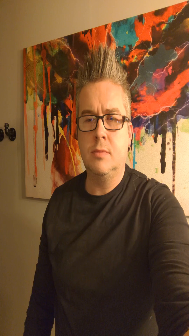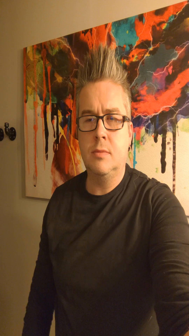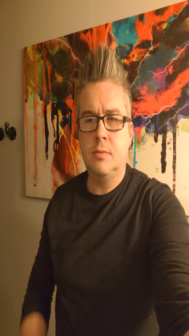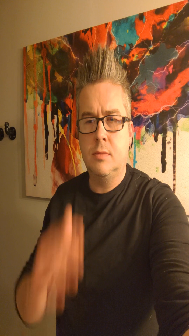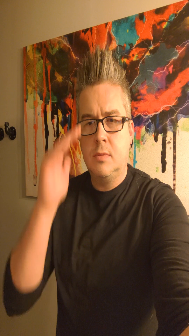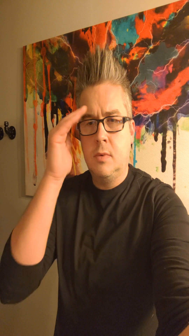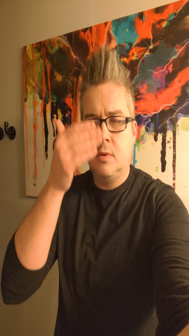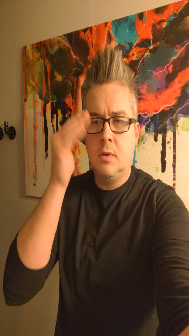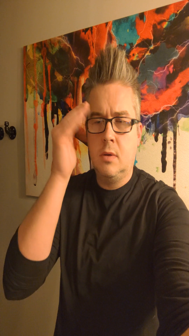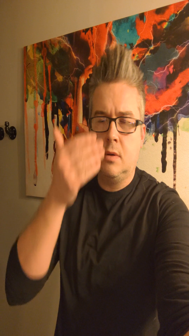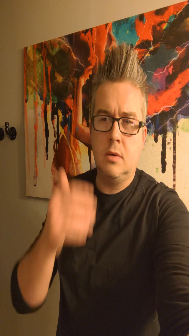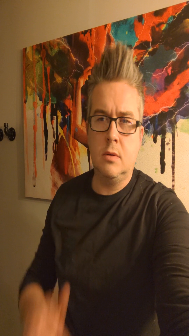sleepy